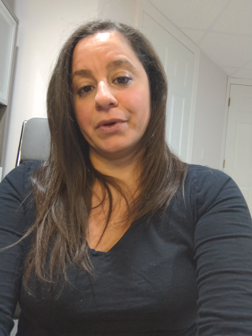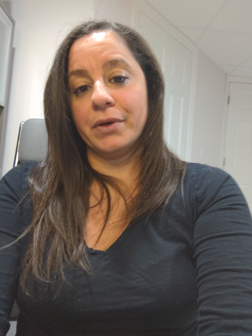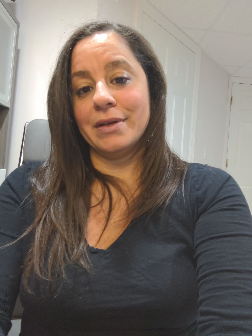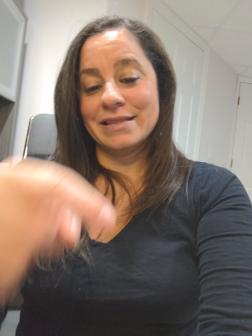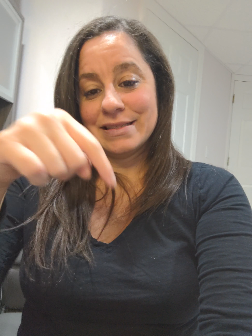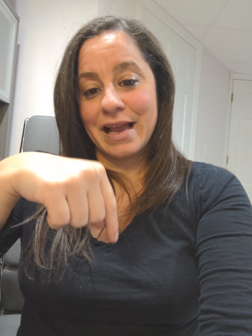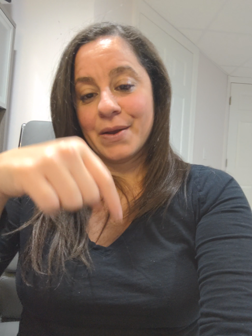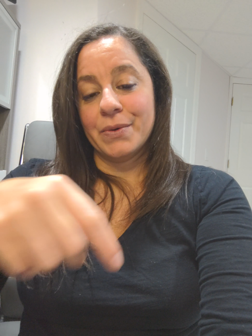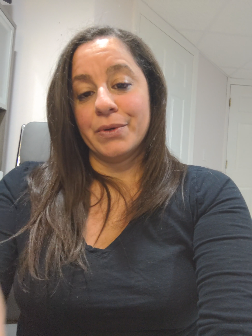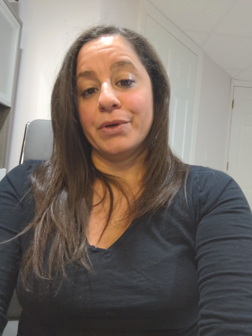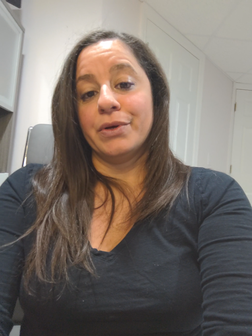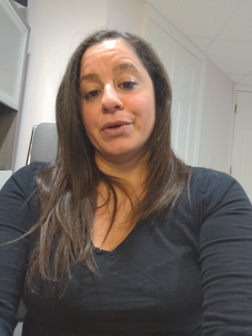down